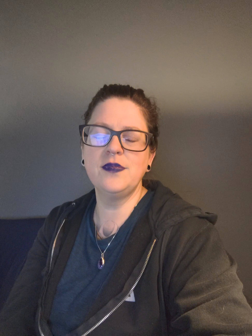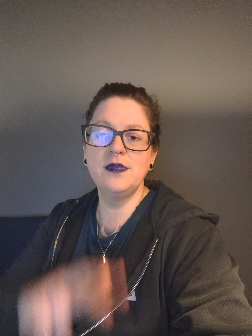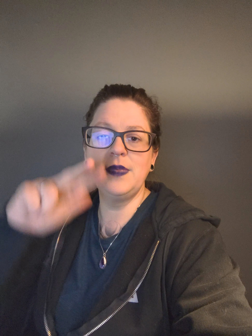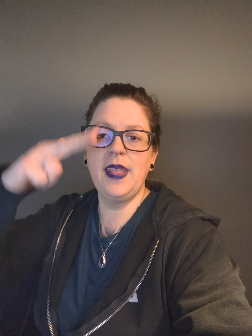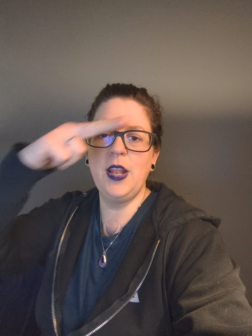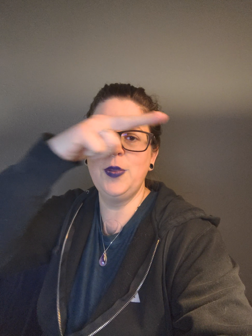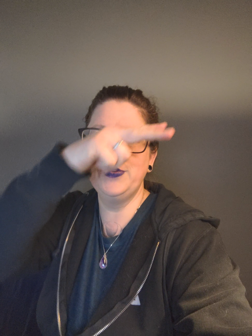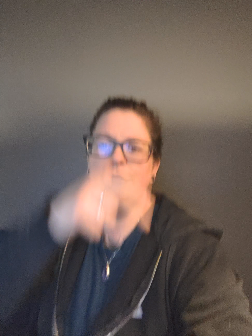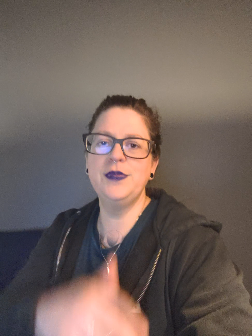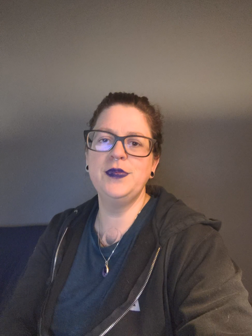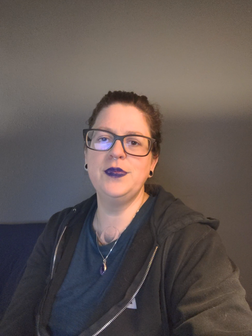helicopter